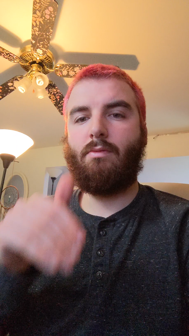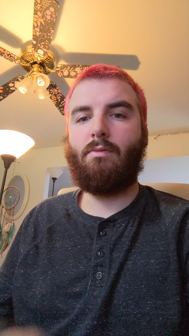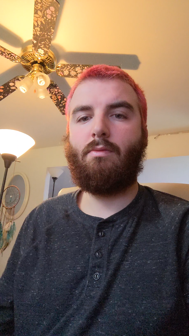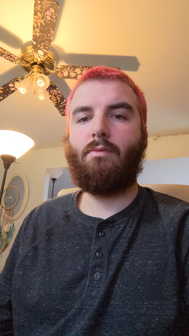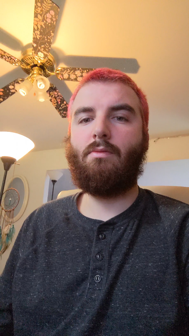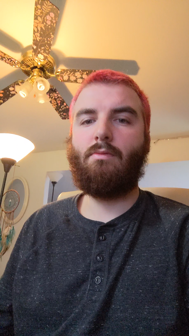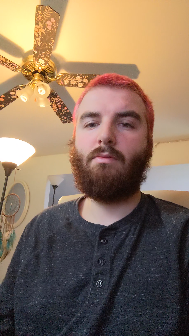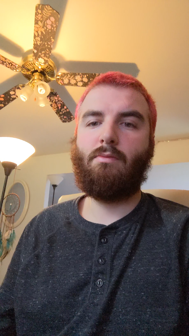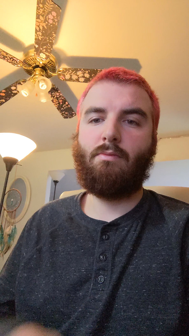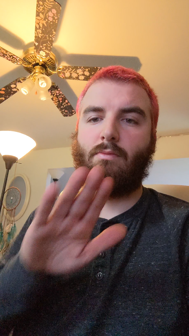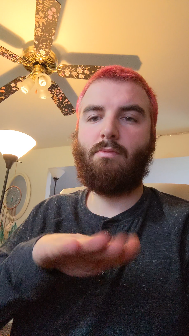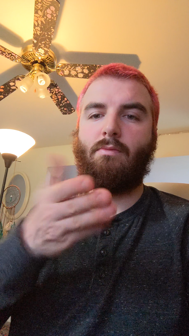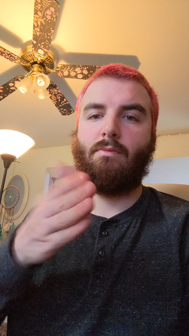kitchen